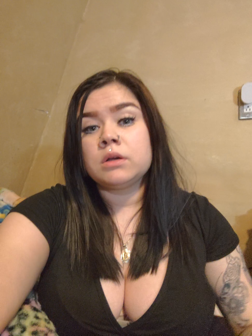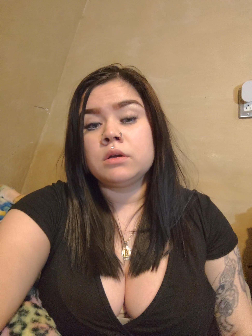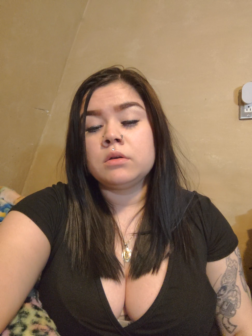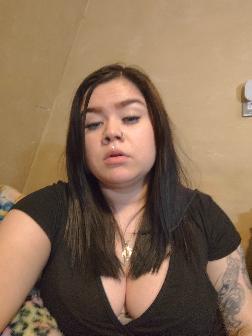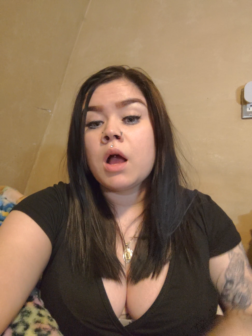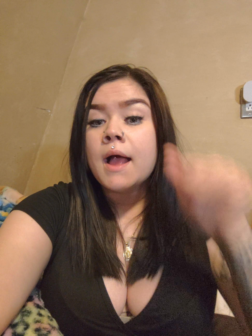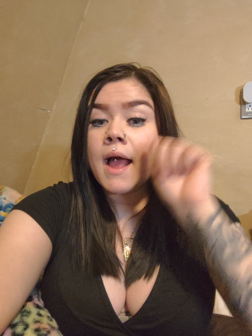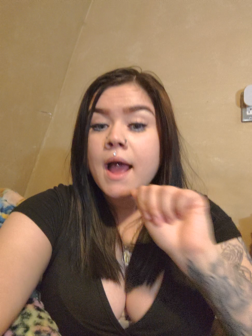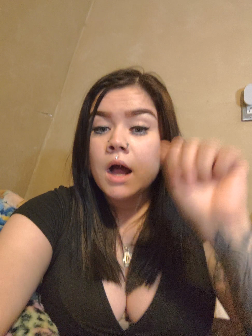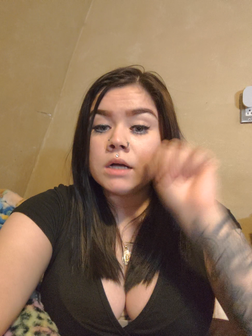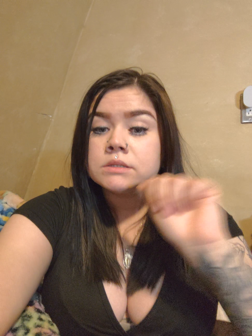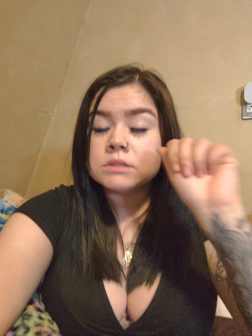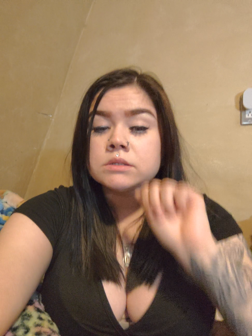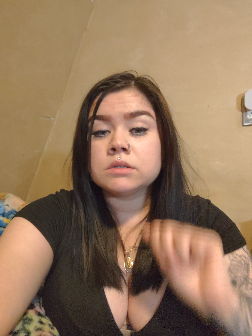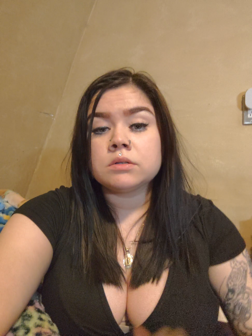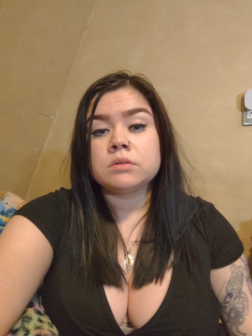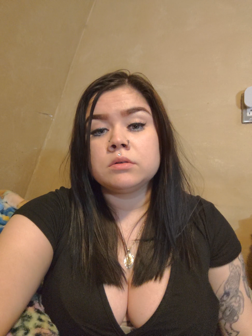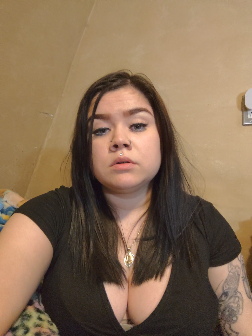aunt